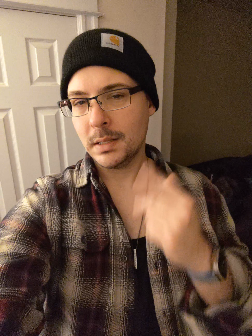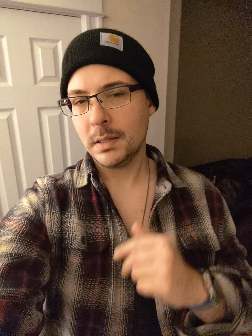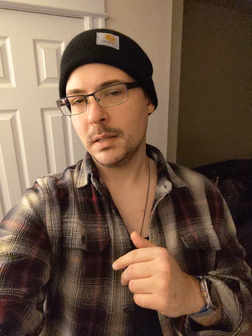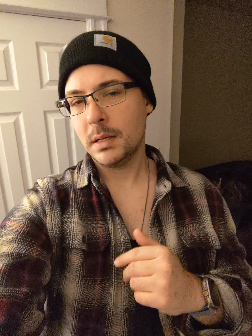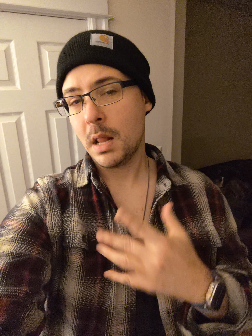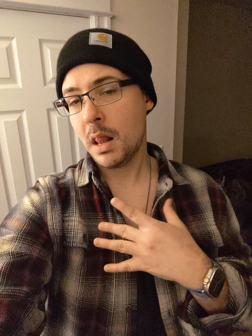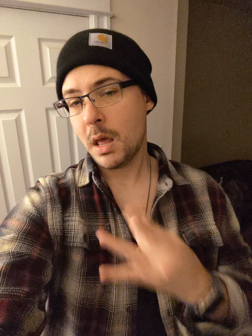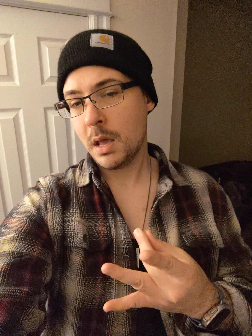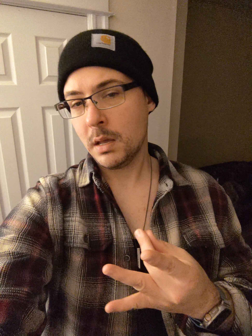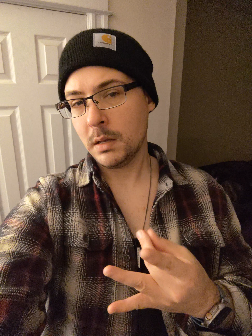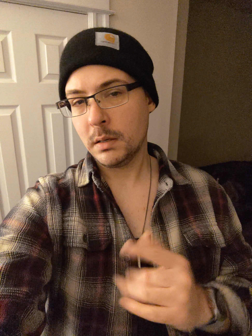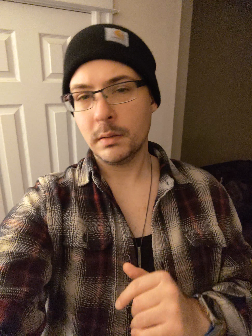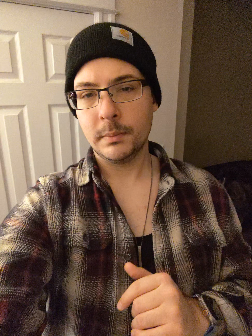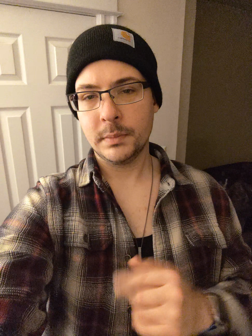like